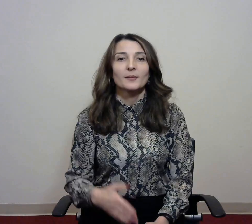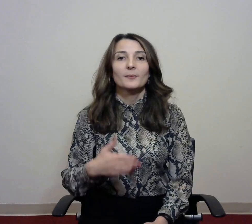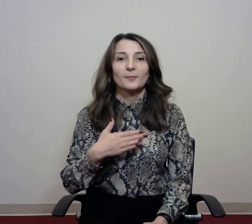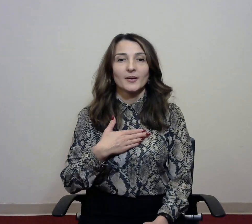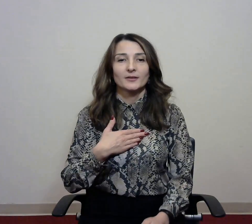mən